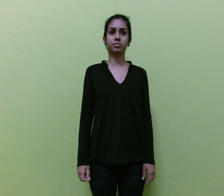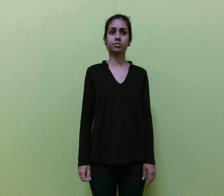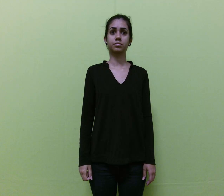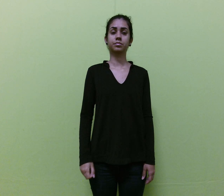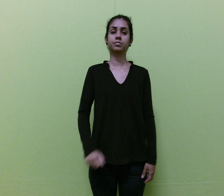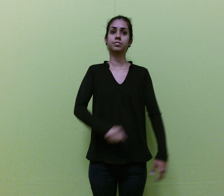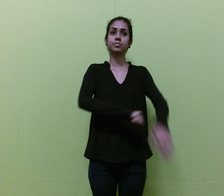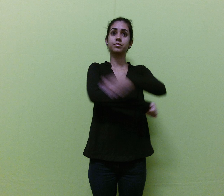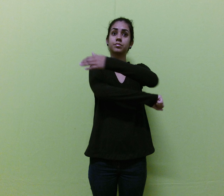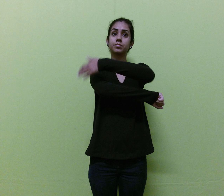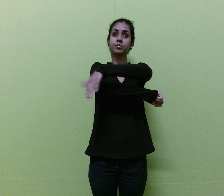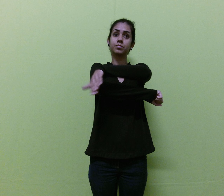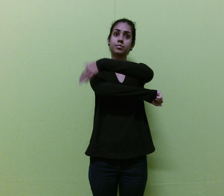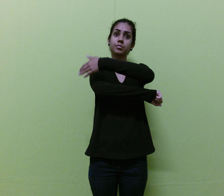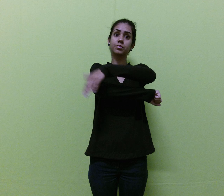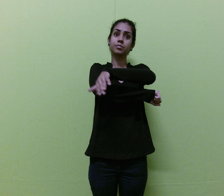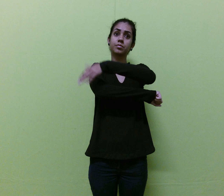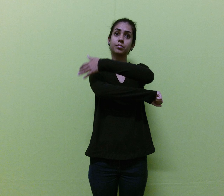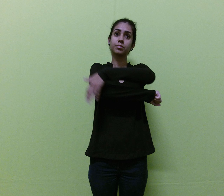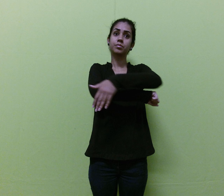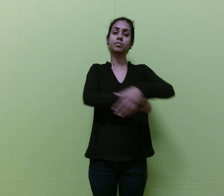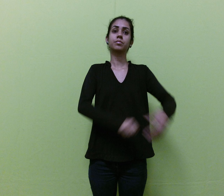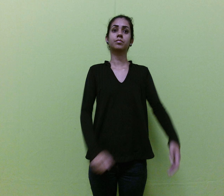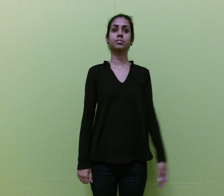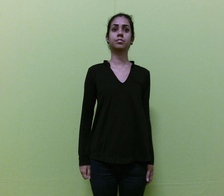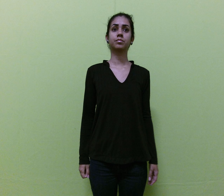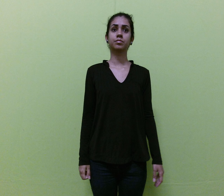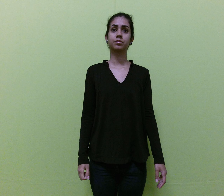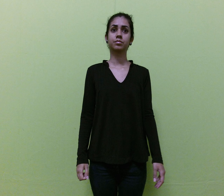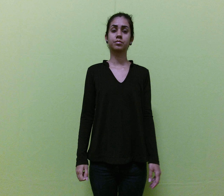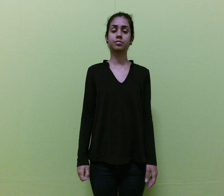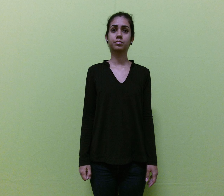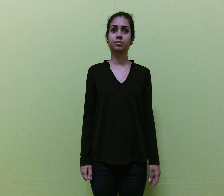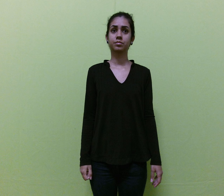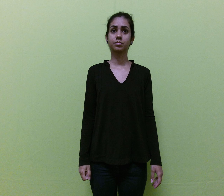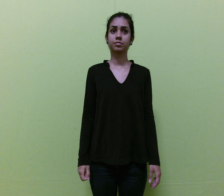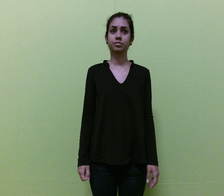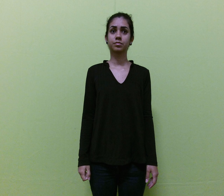esquina